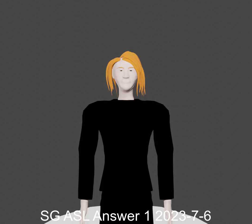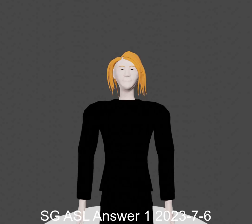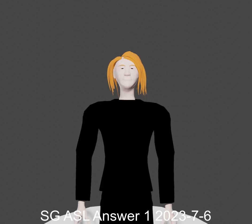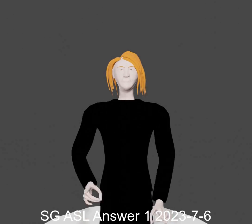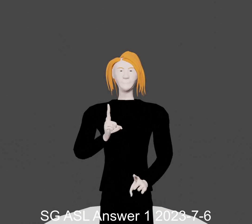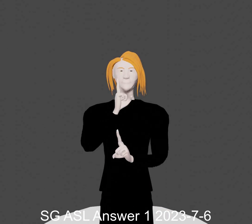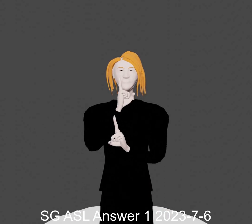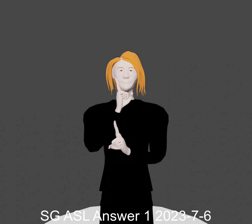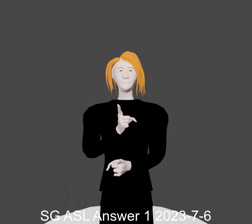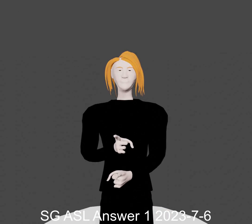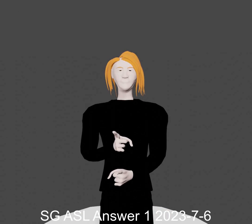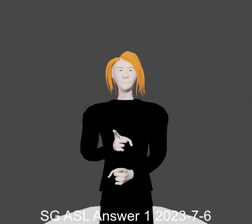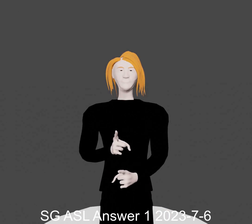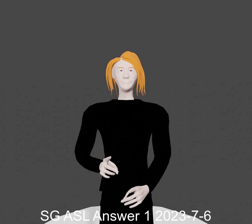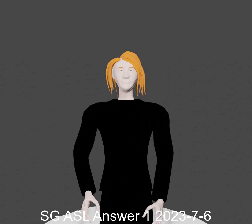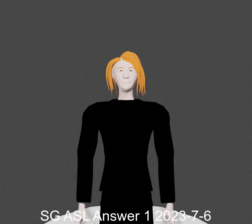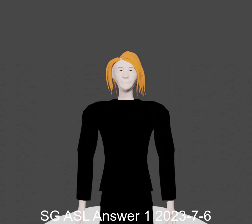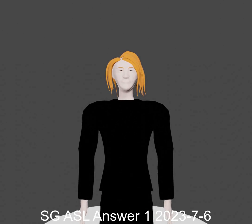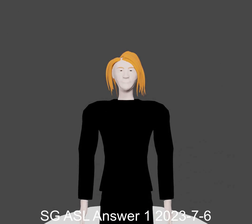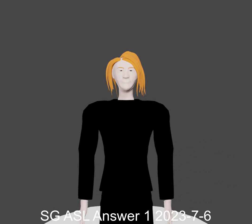Answer